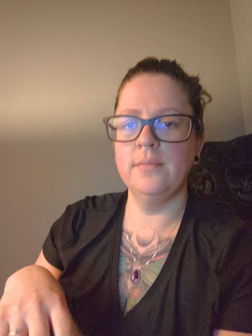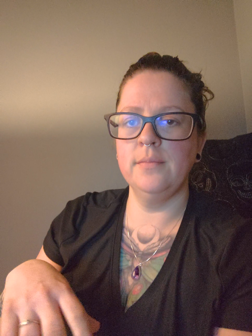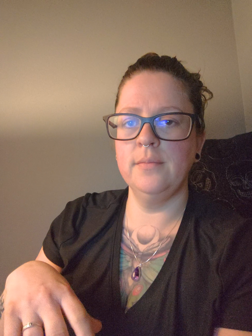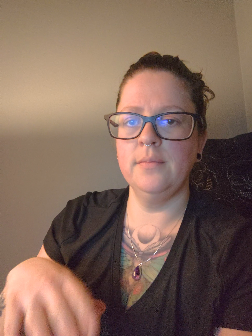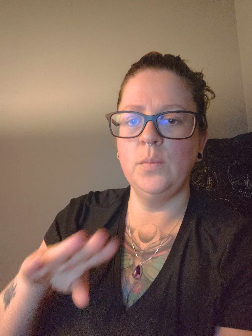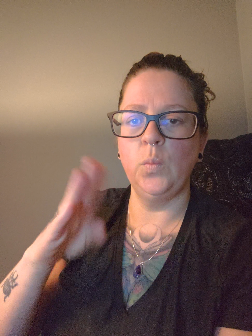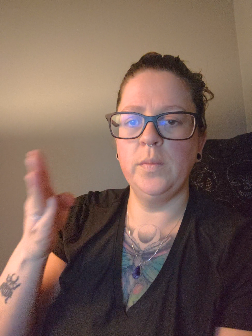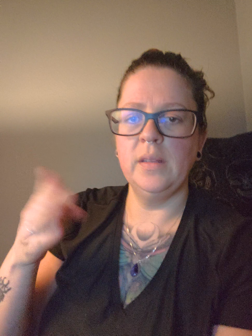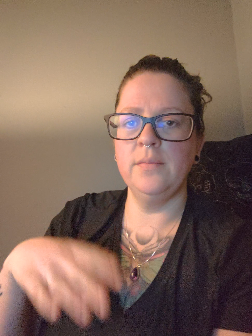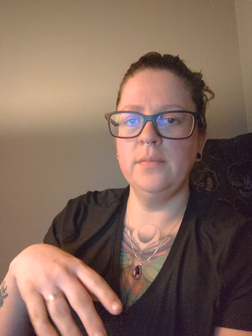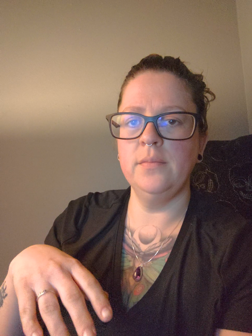open